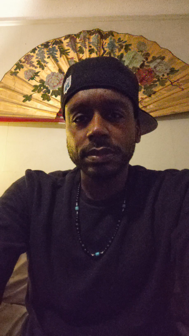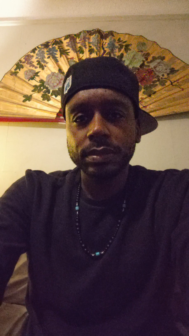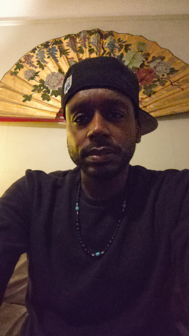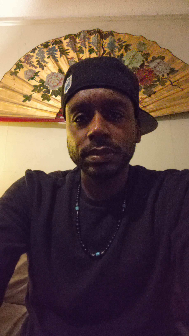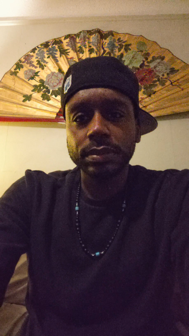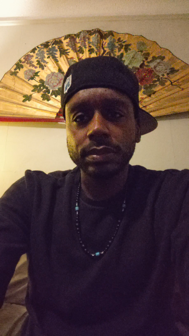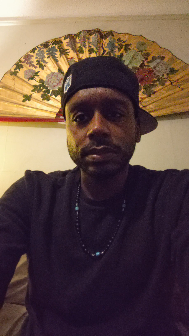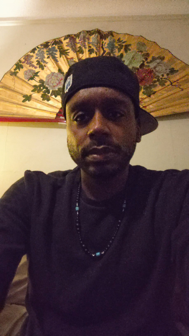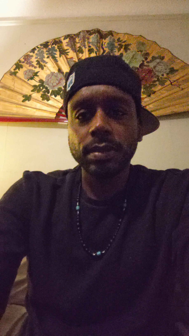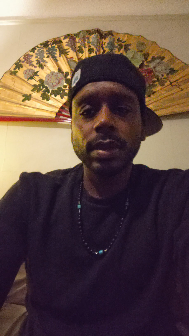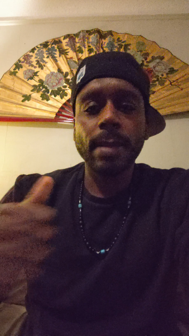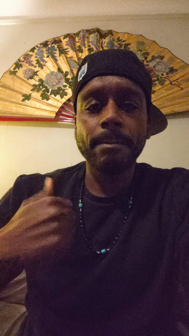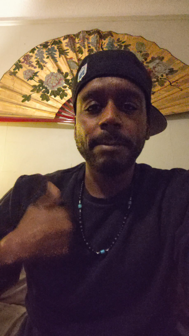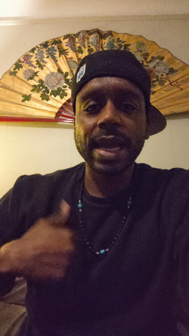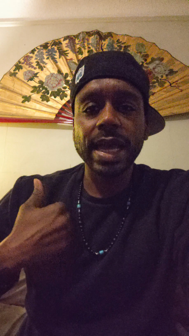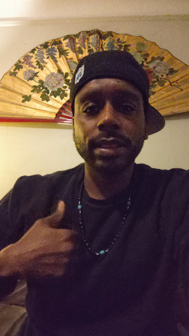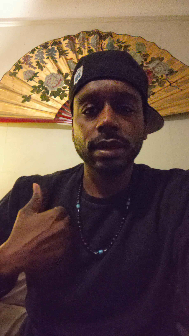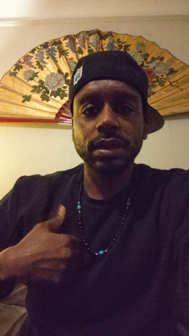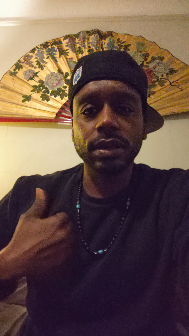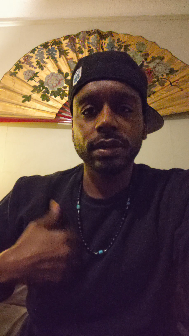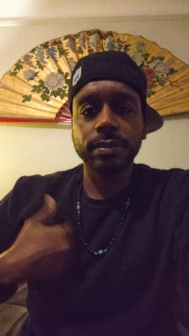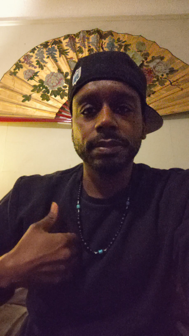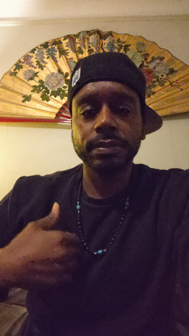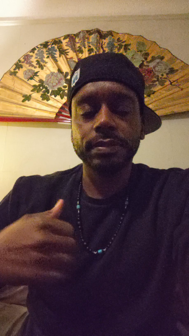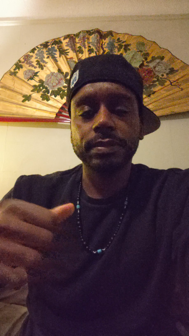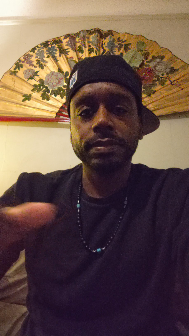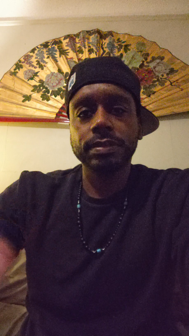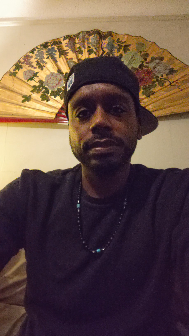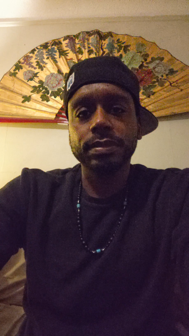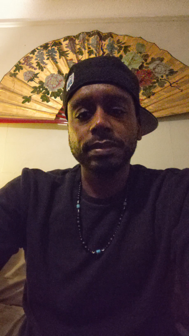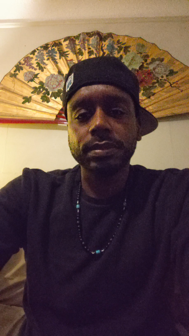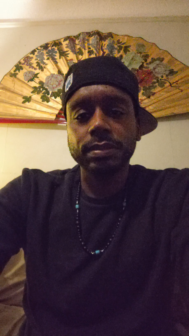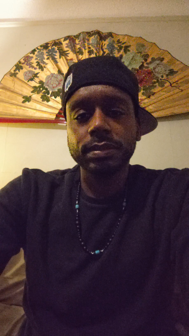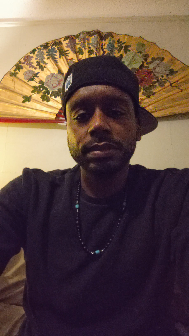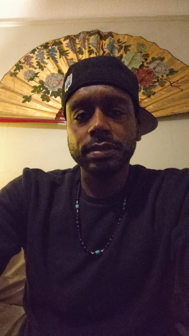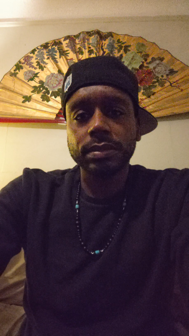bathtub